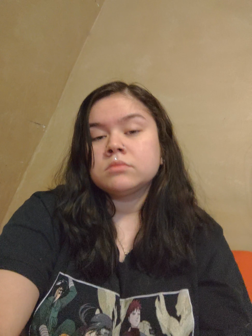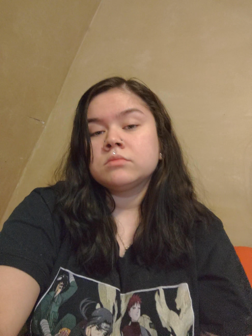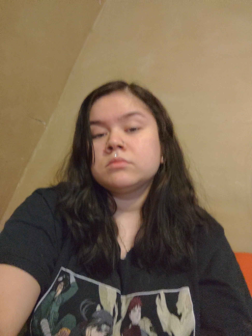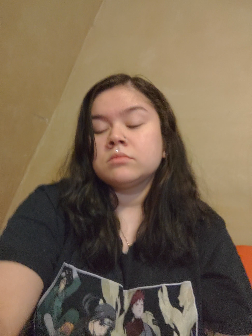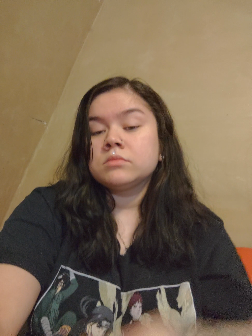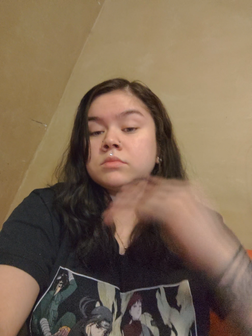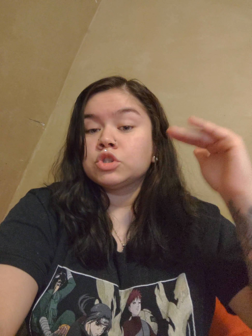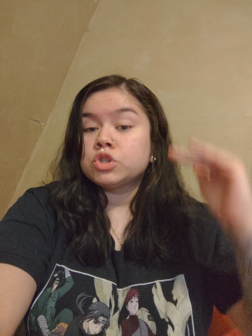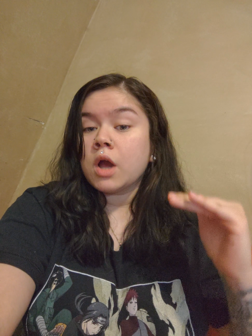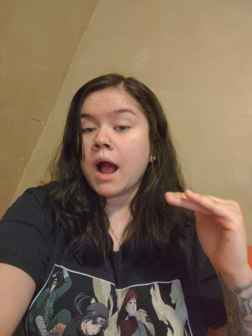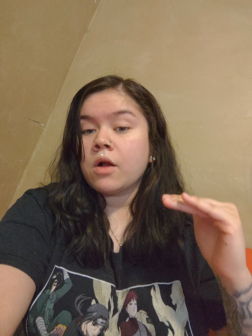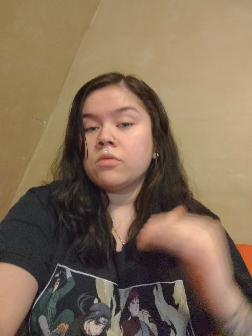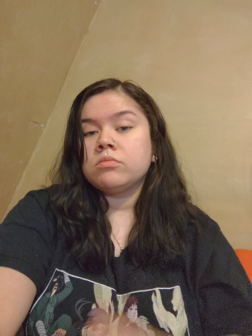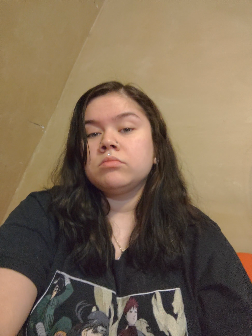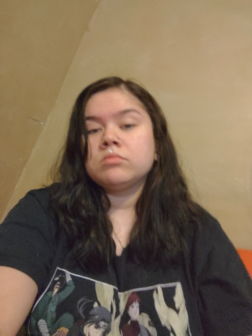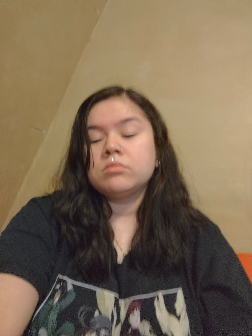child